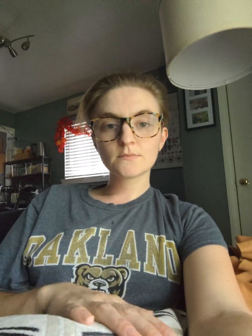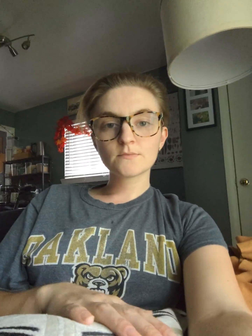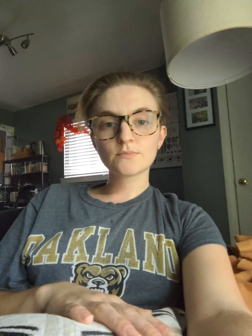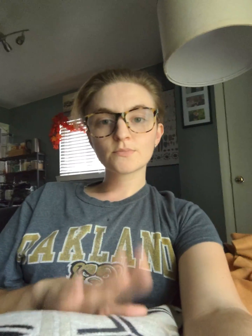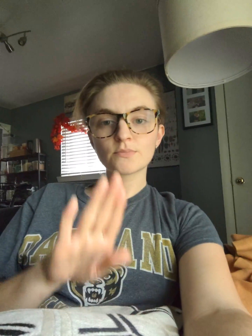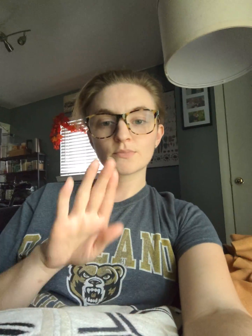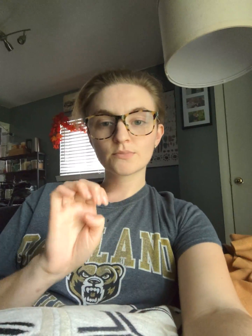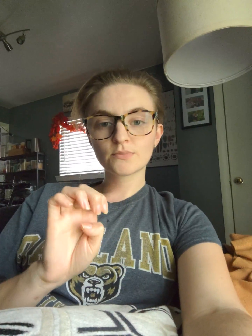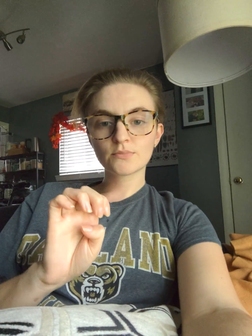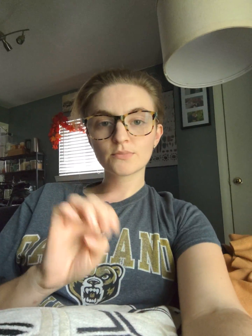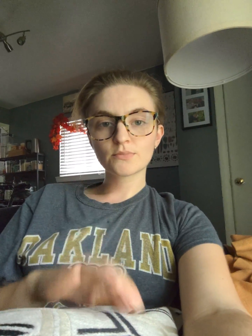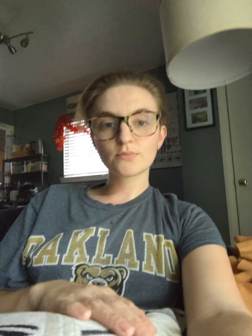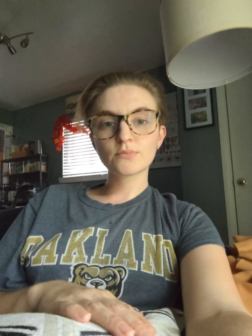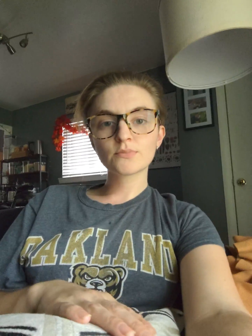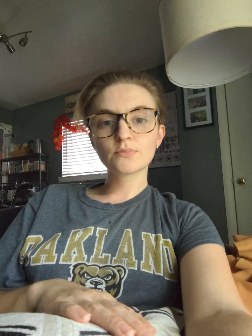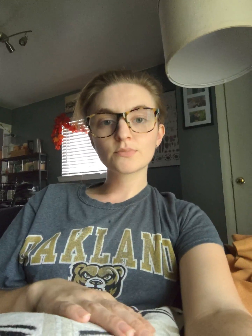be